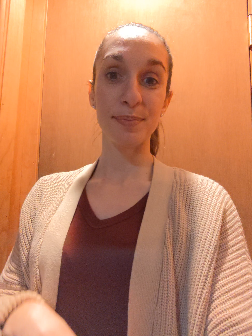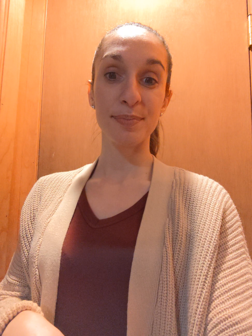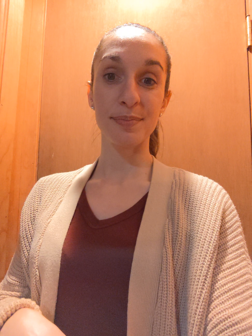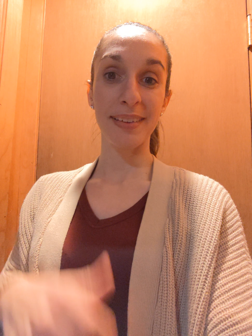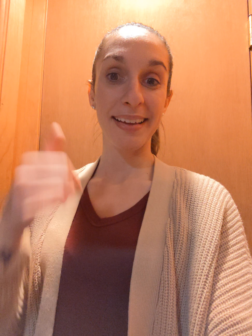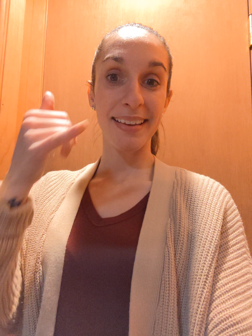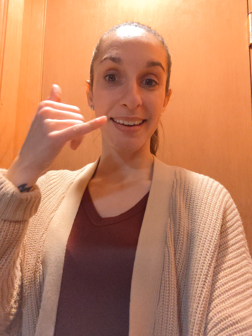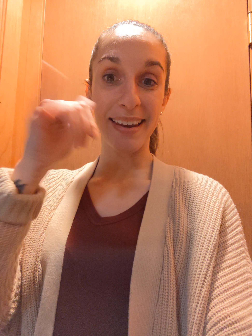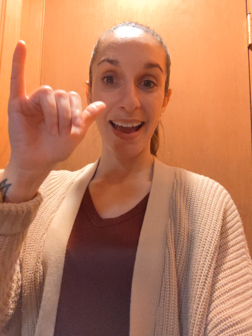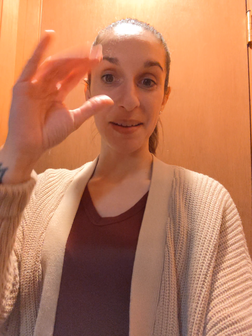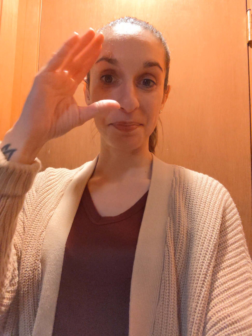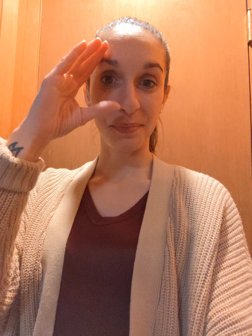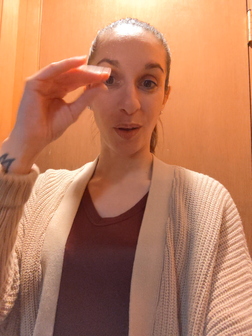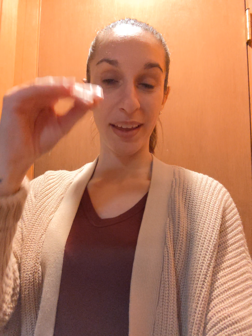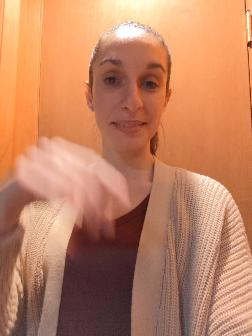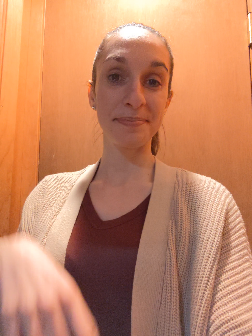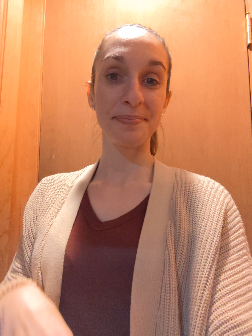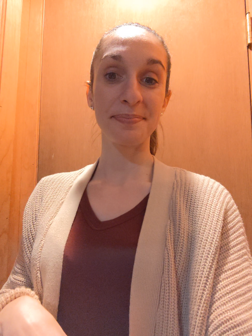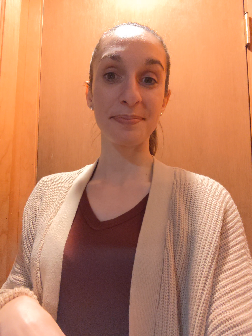cowboy